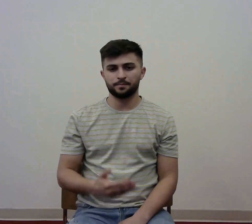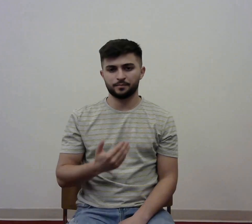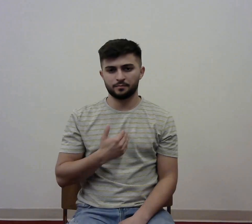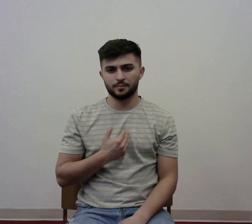mən